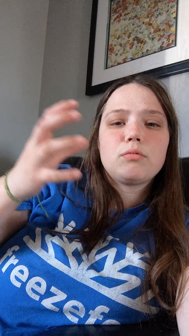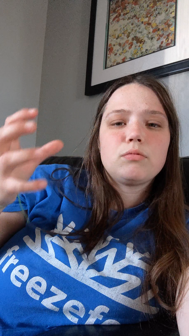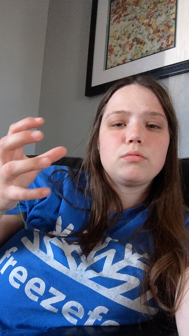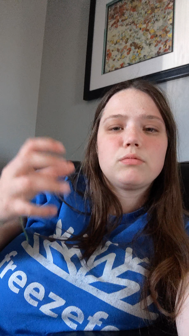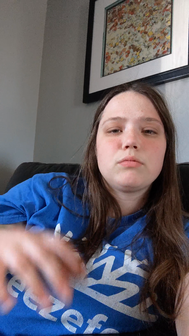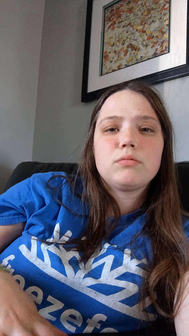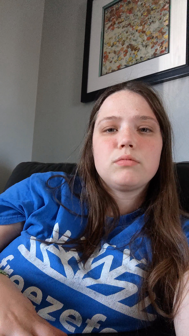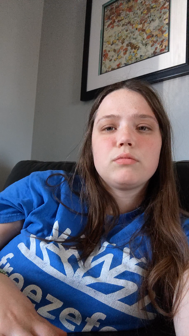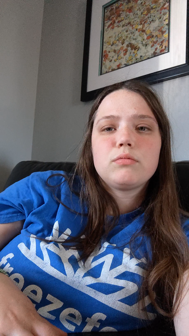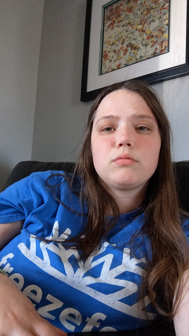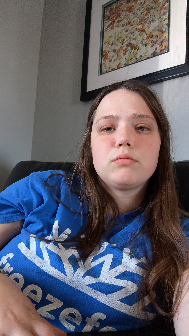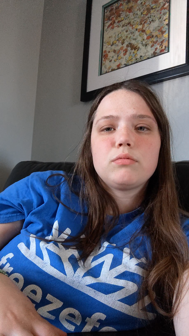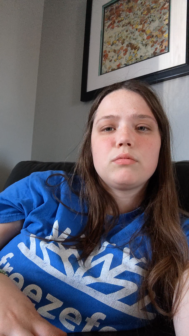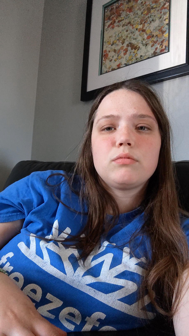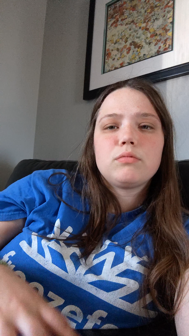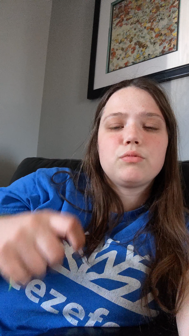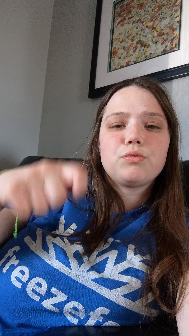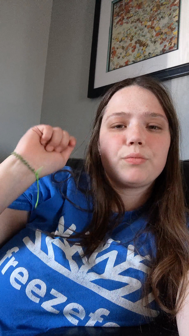rip